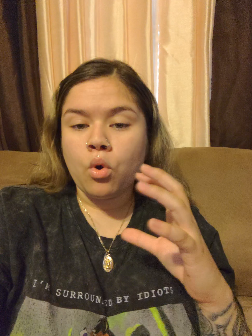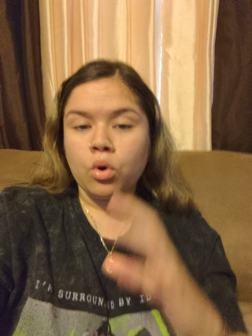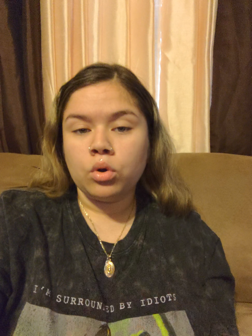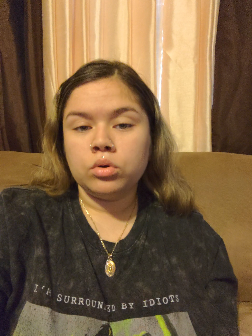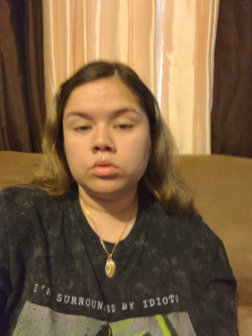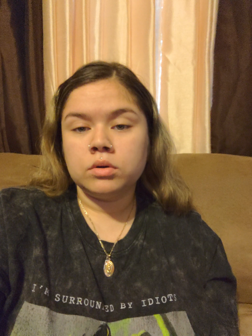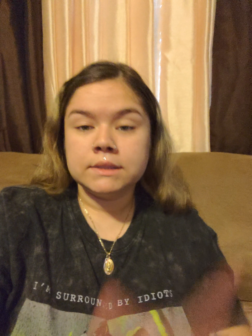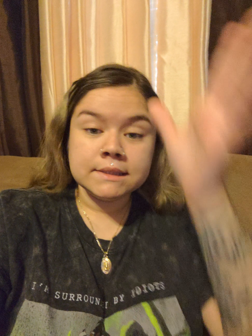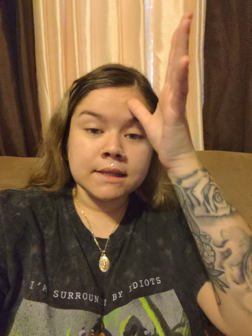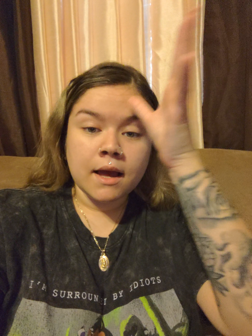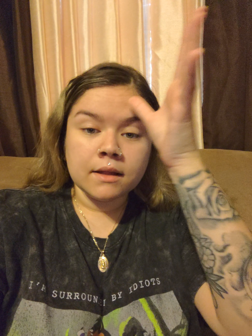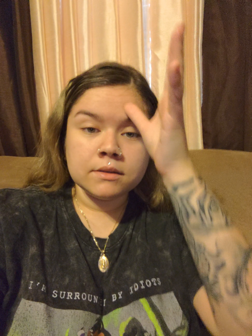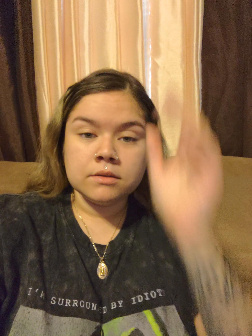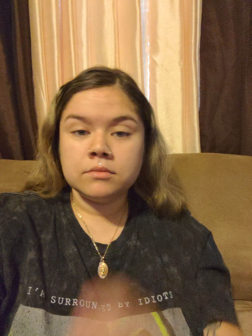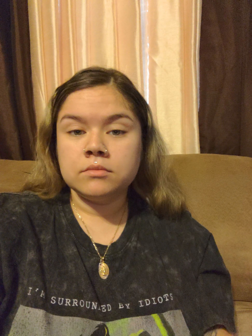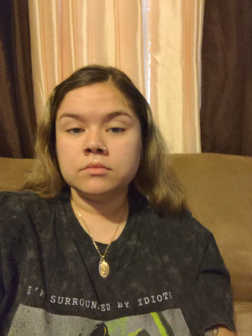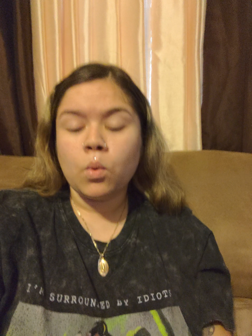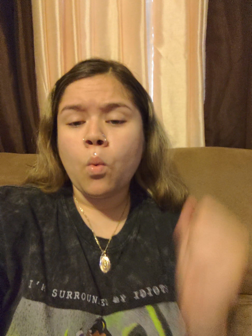daddy